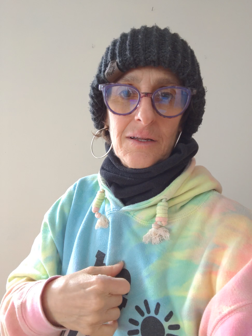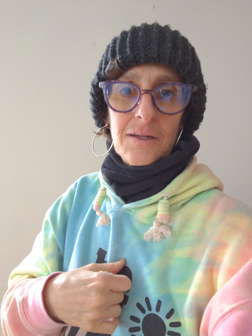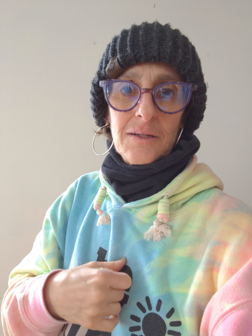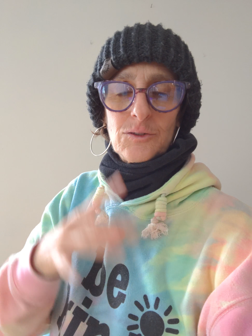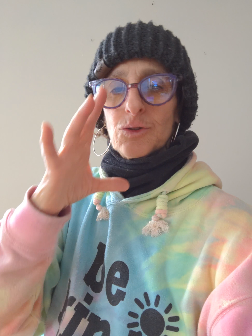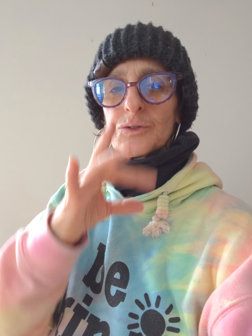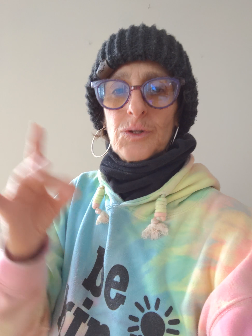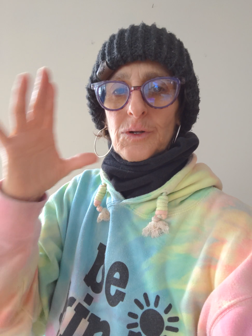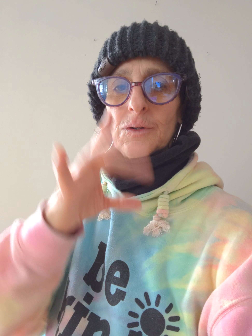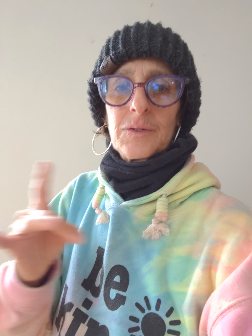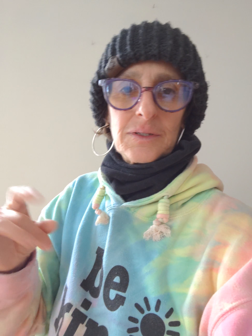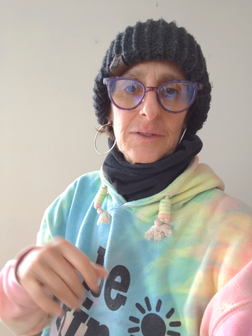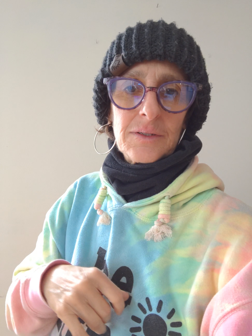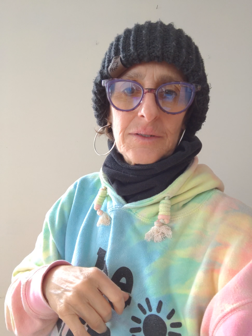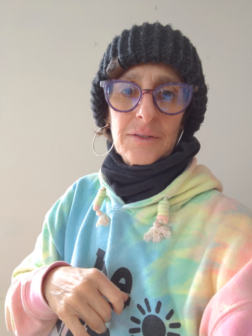story